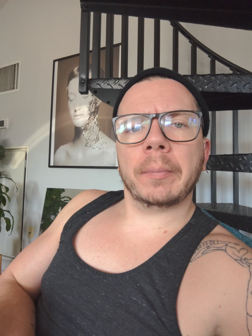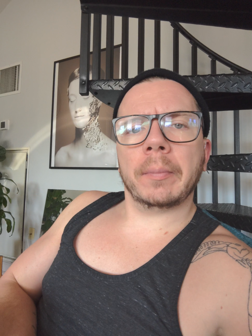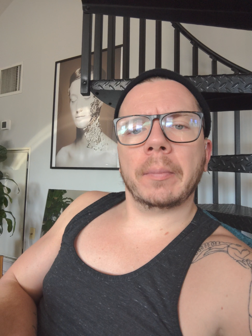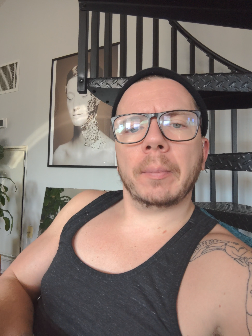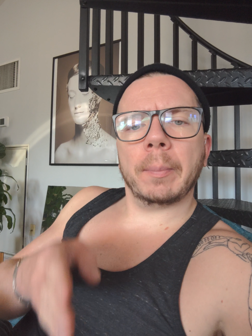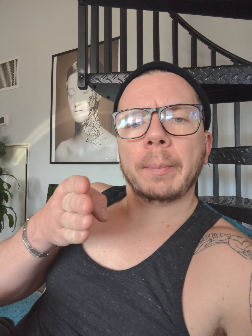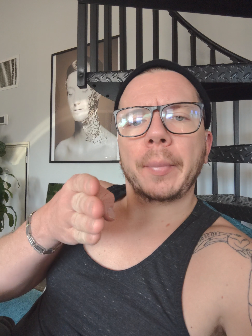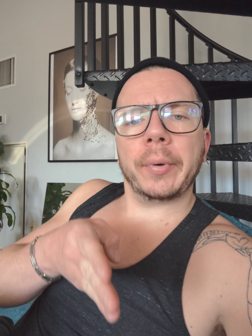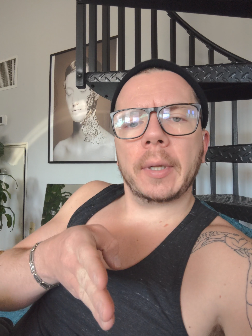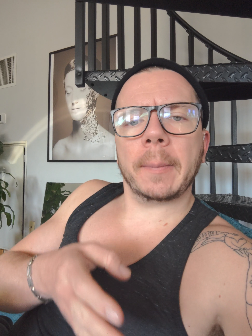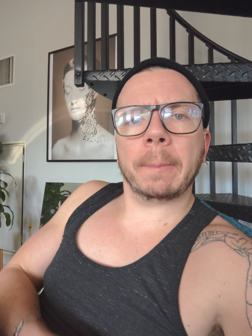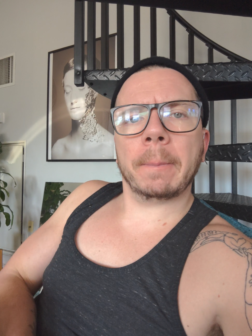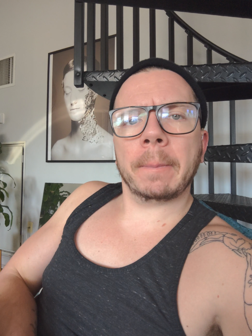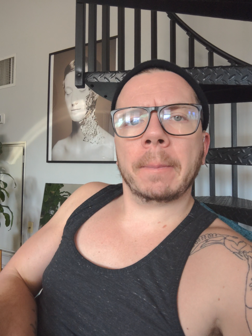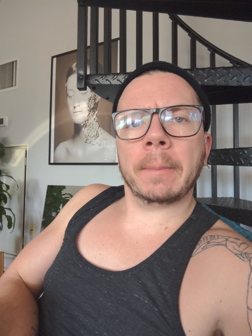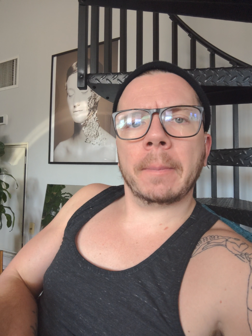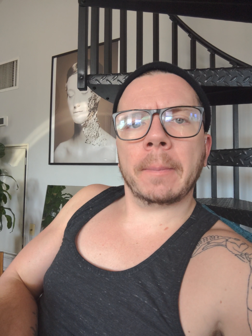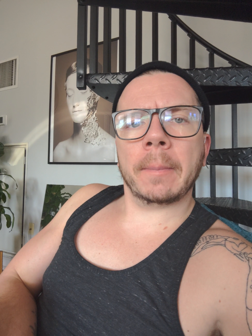person